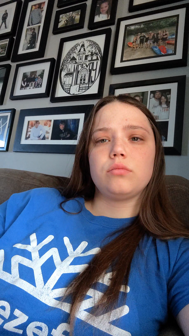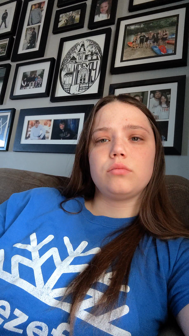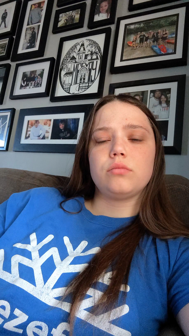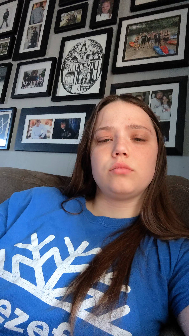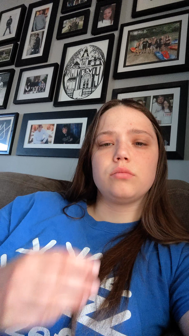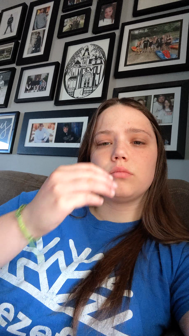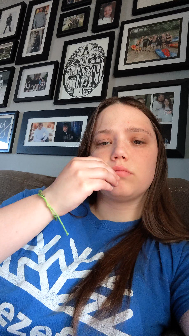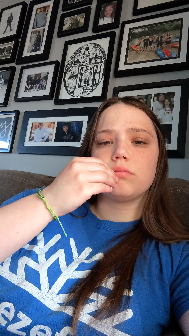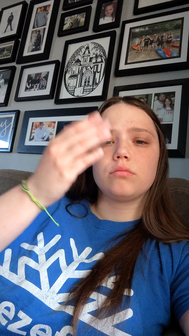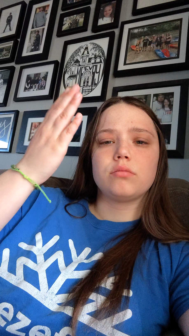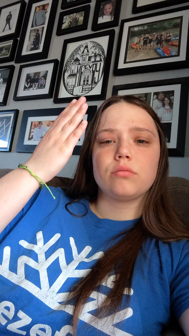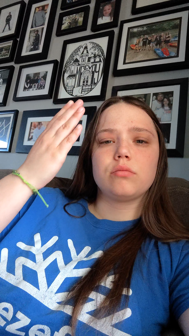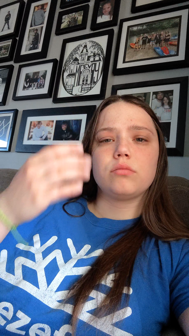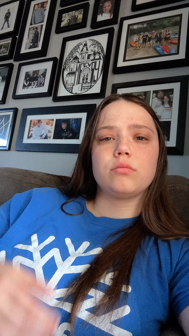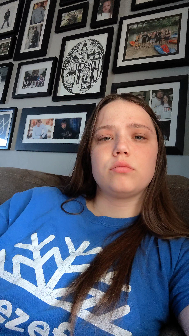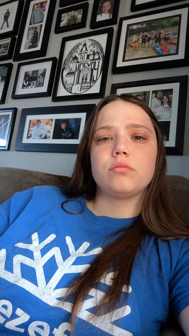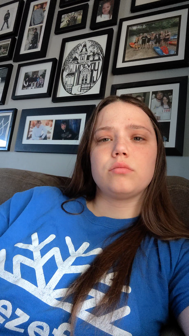breakfast